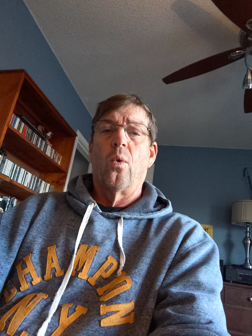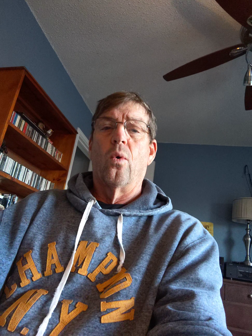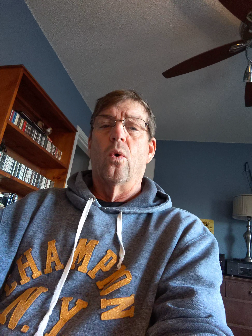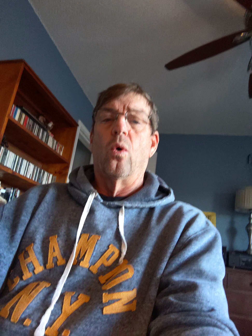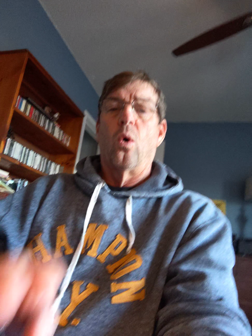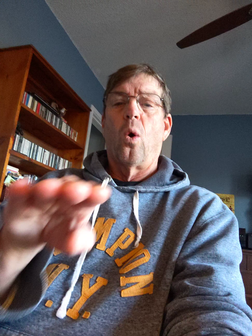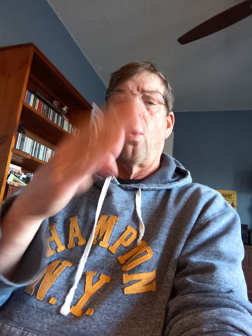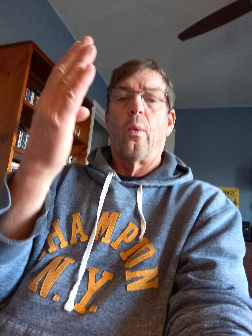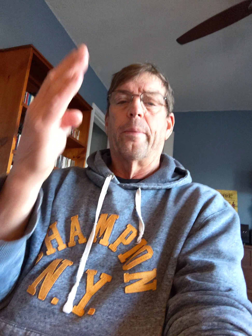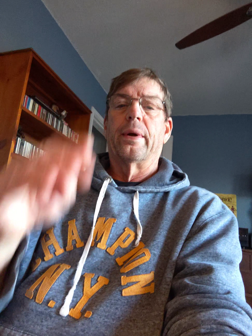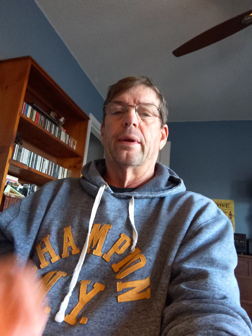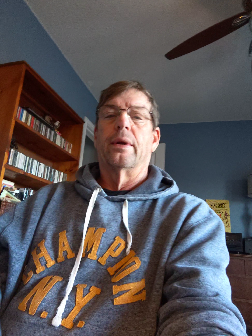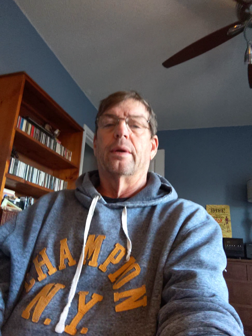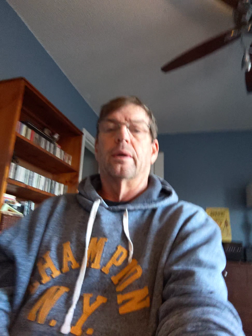open